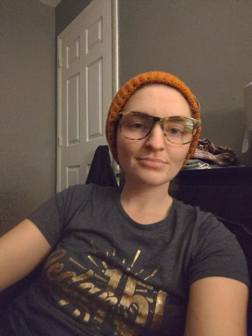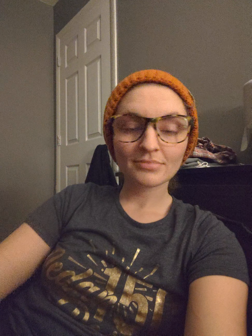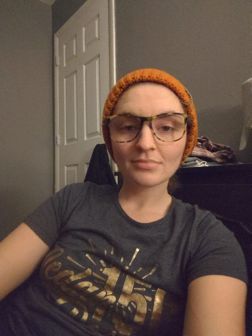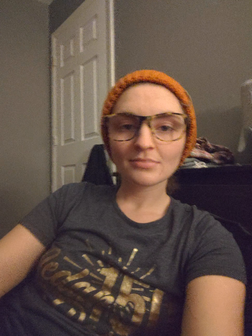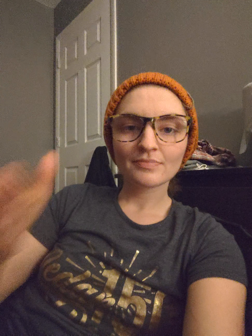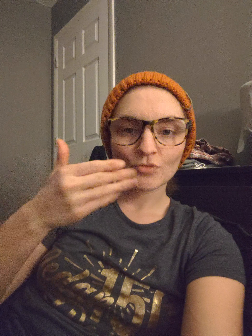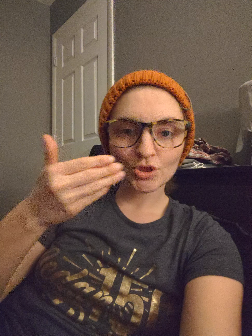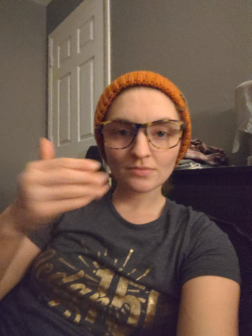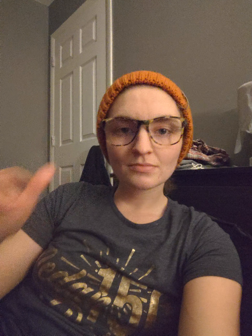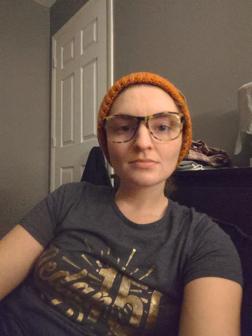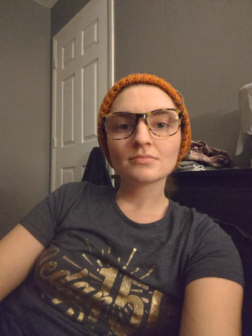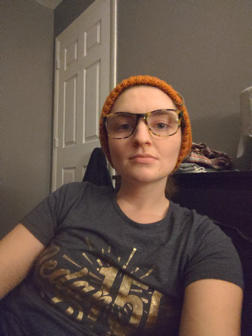flag